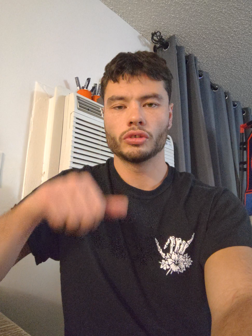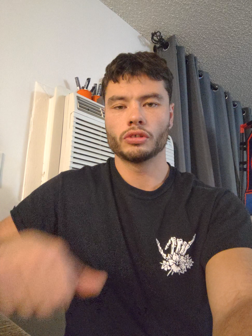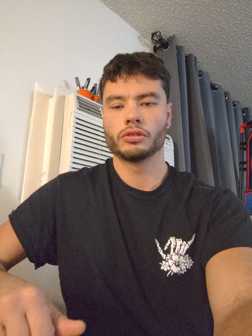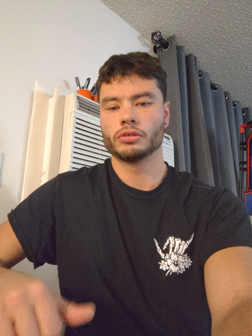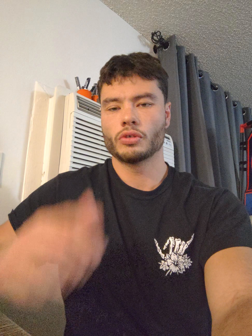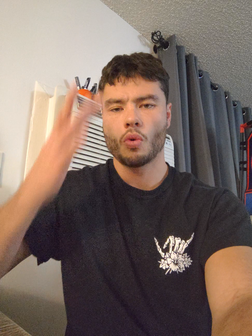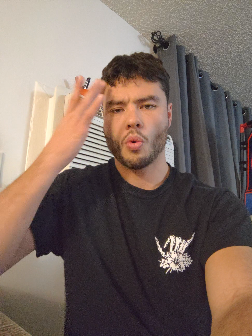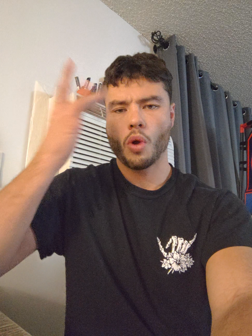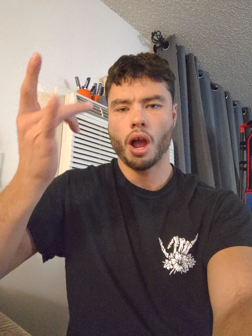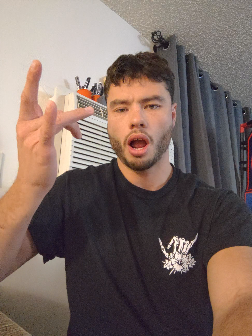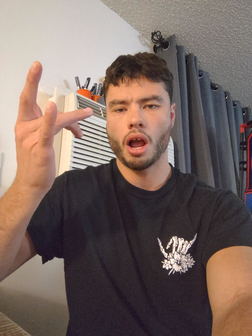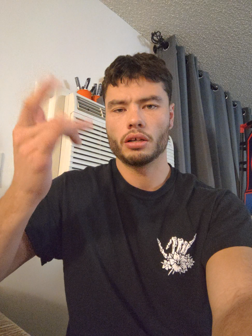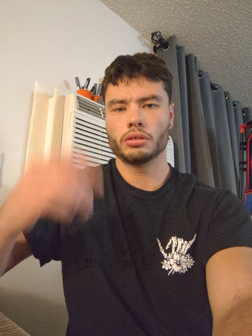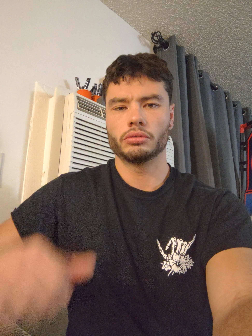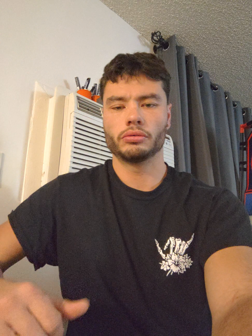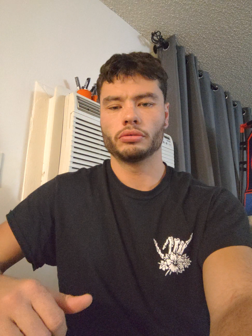why